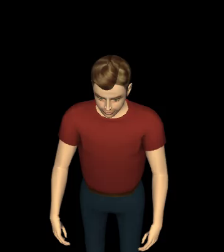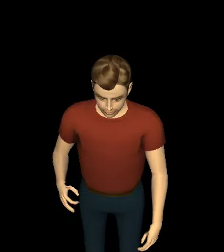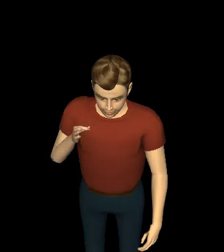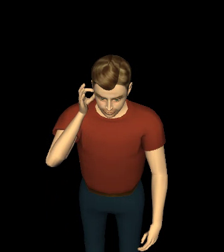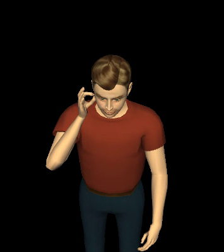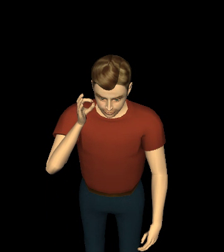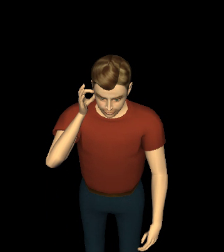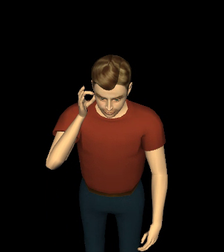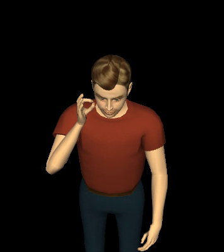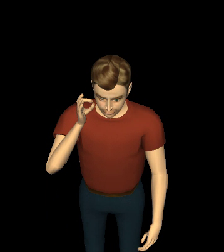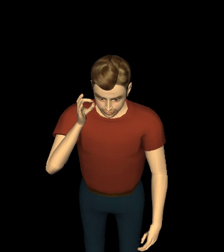أذن